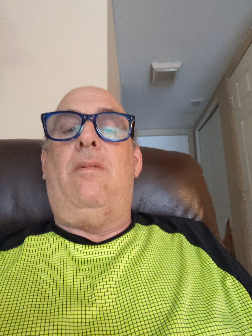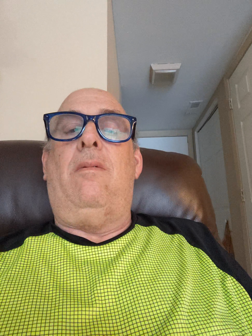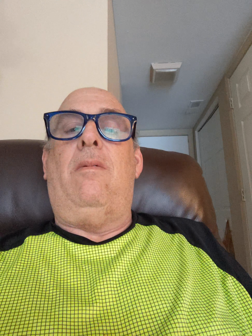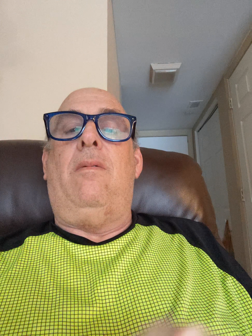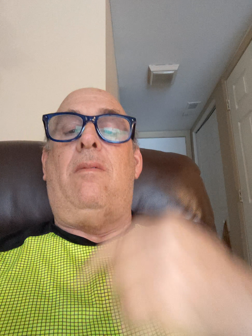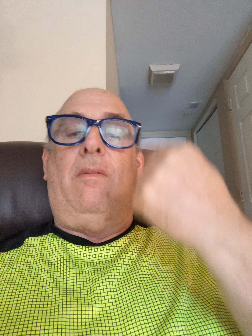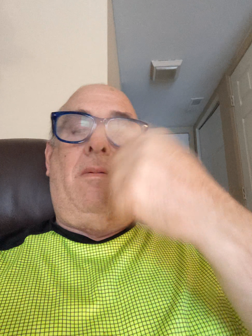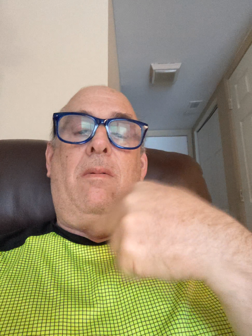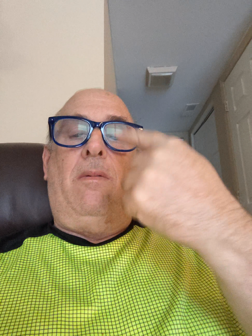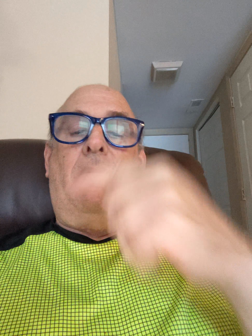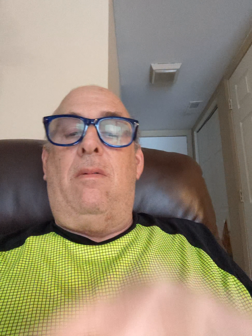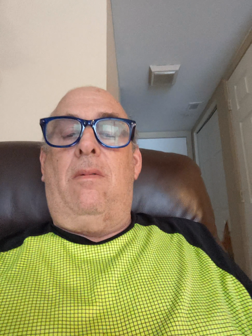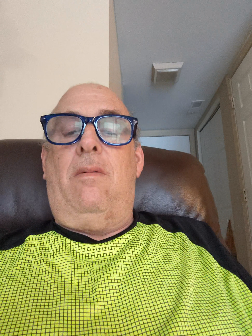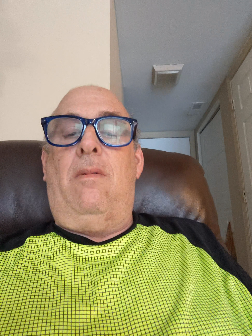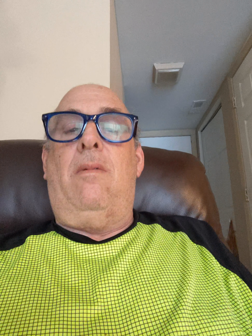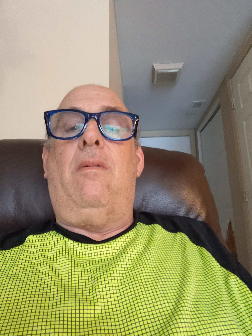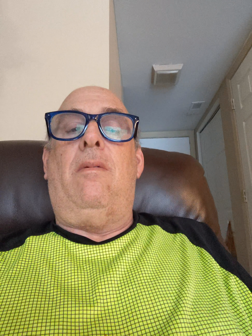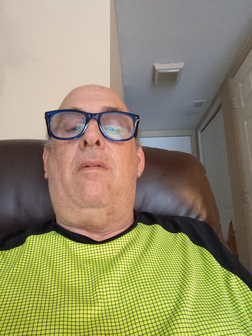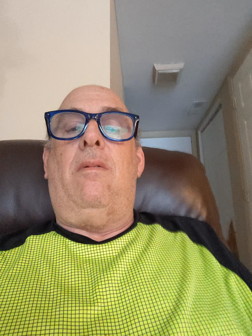face